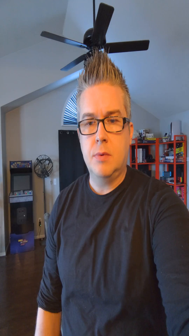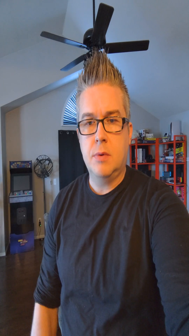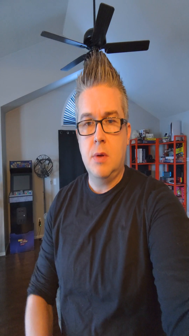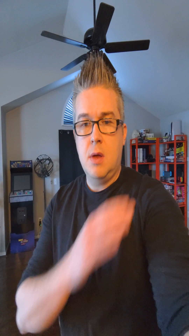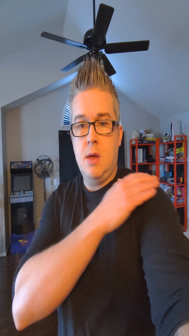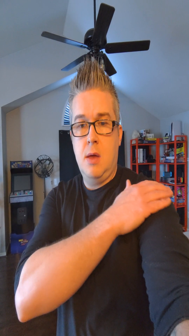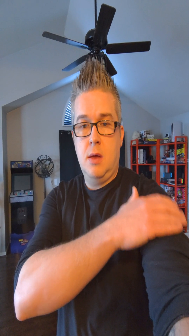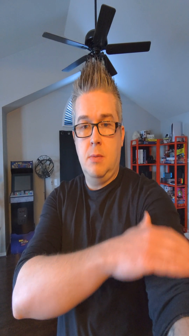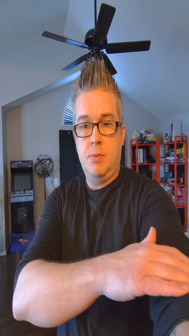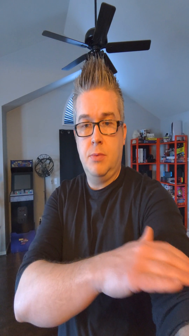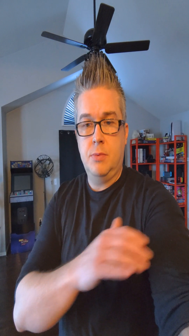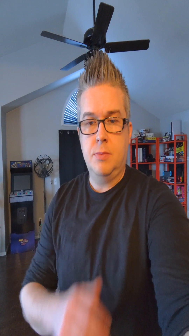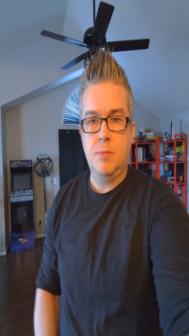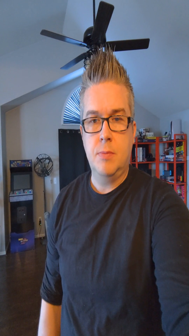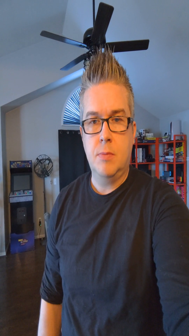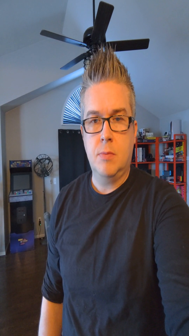arm